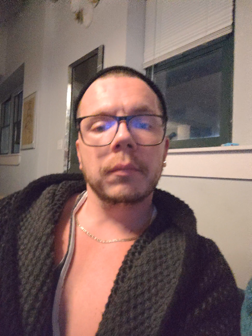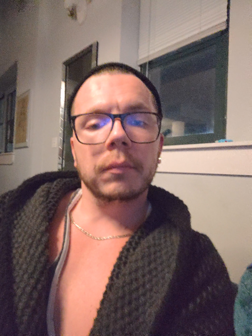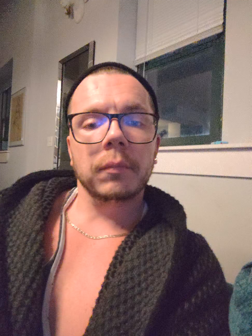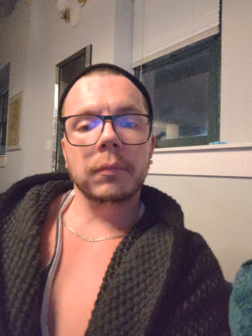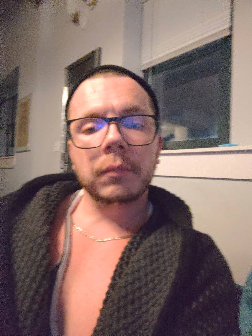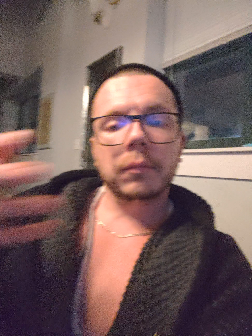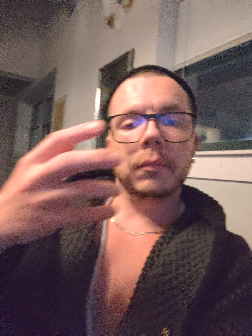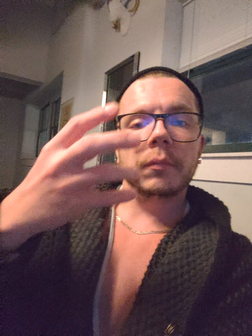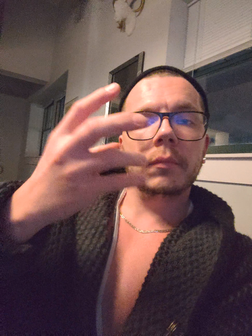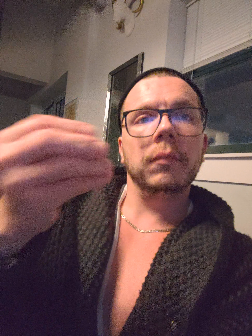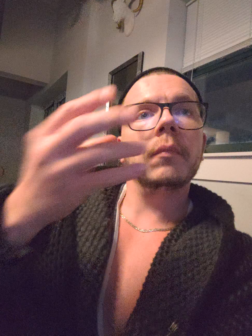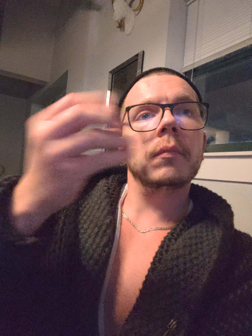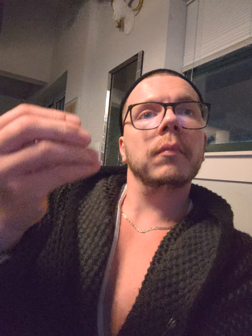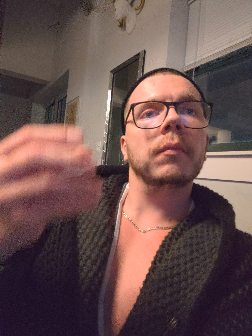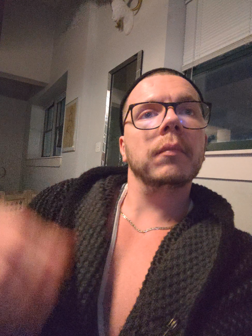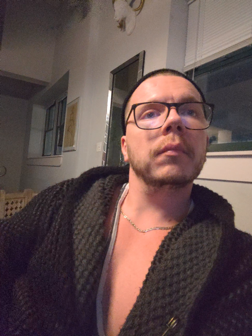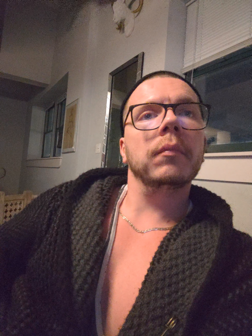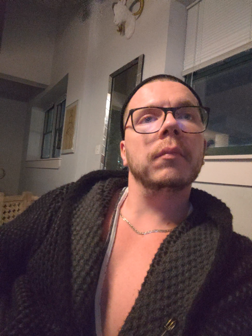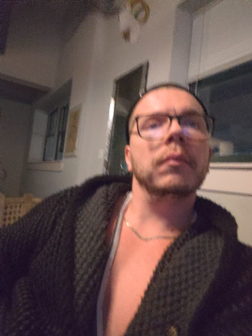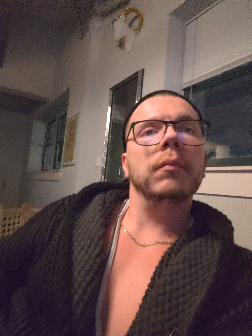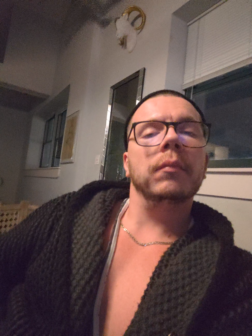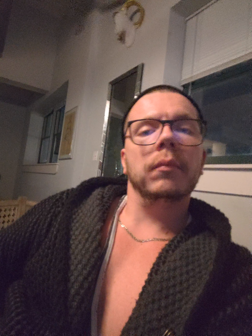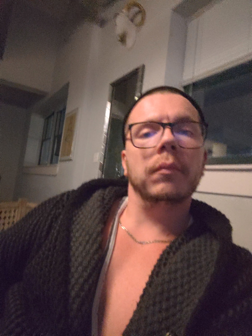outside